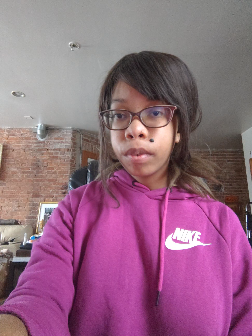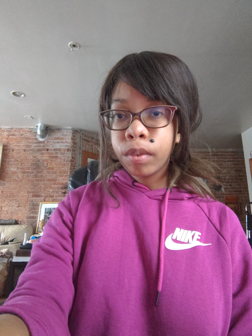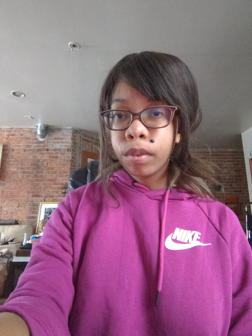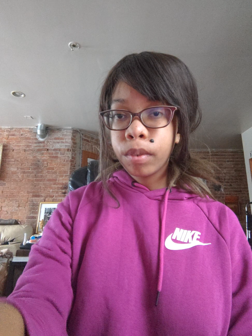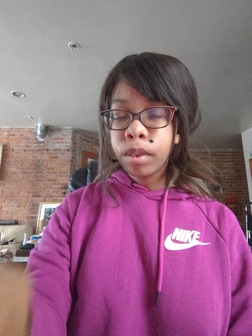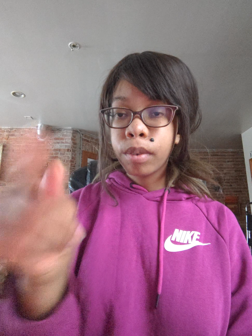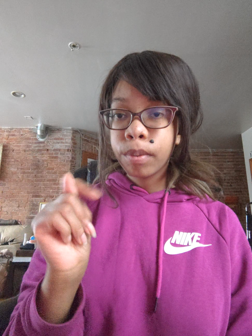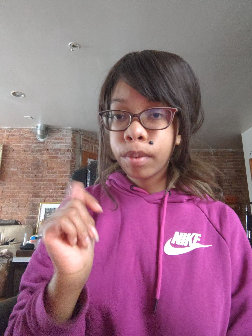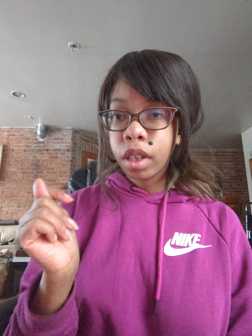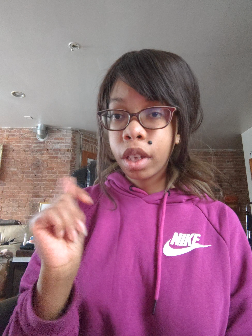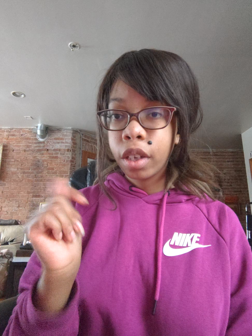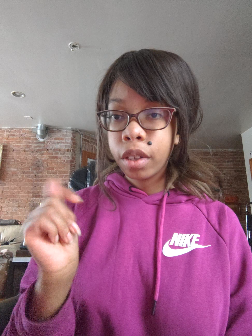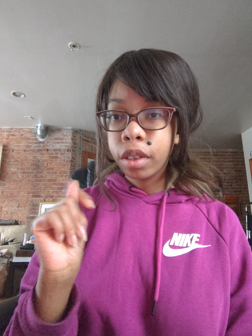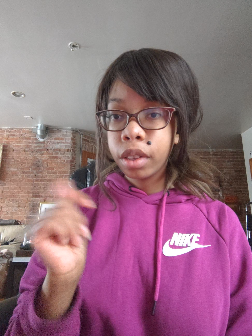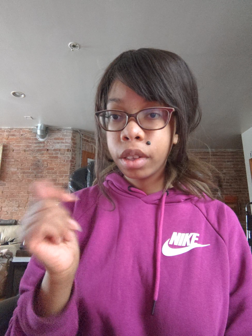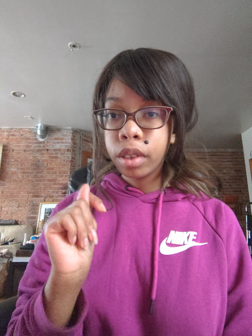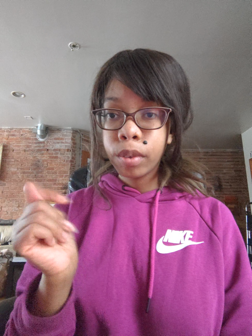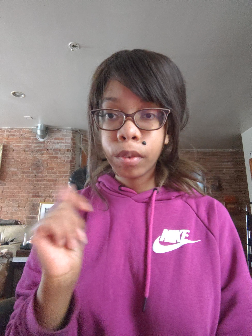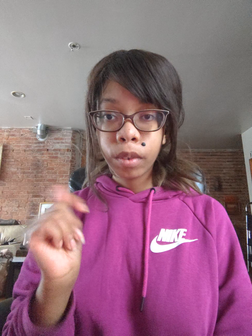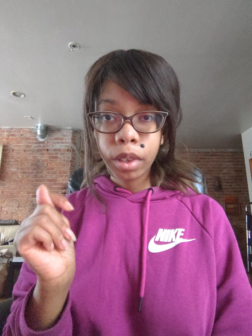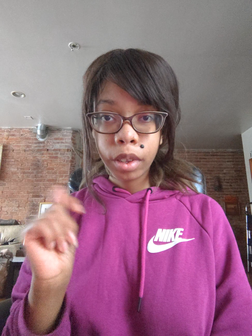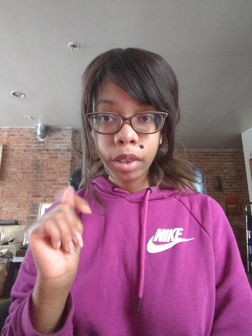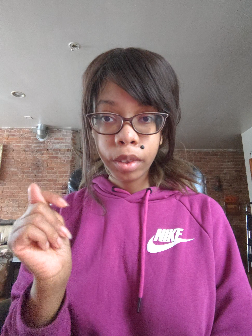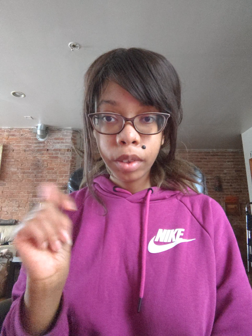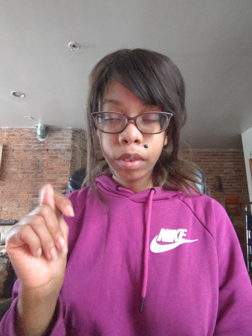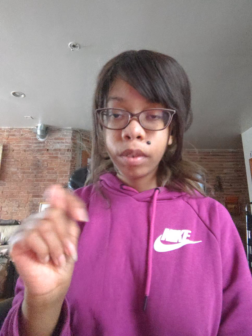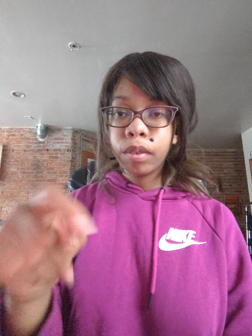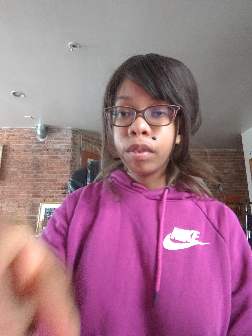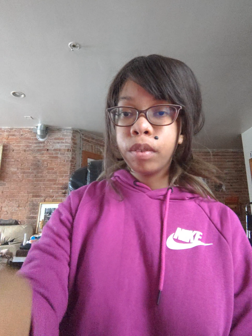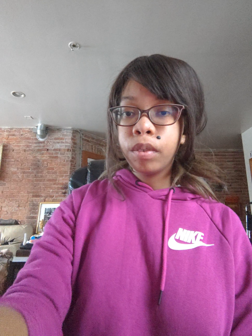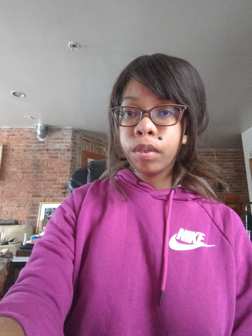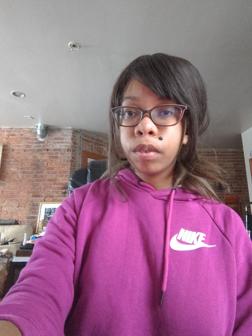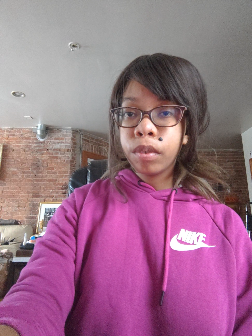potty